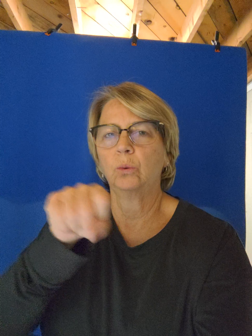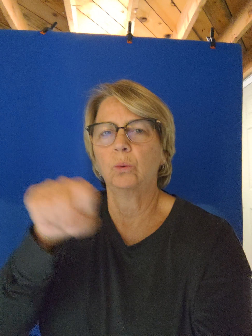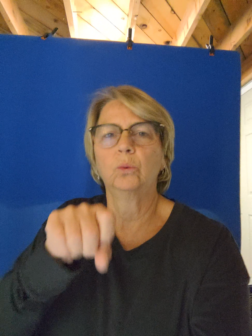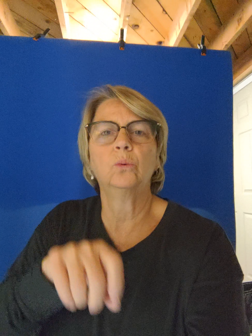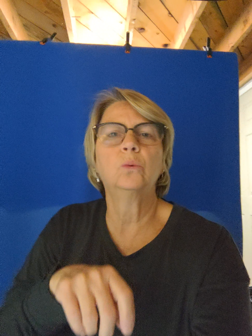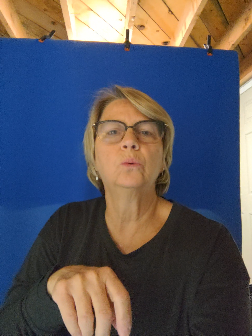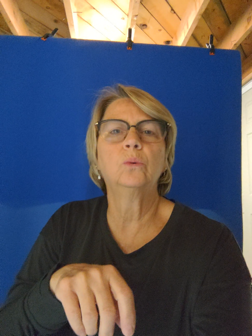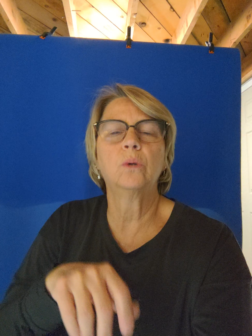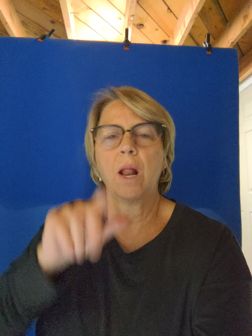shoe